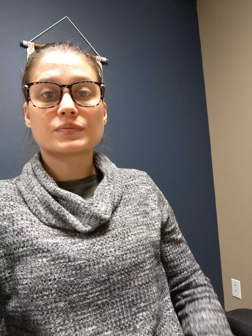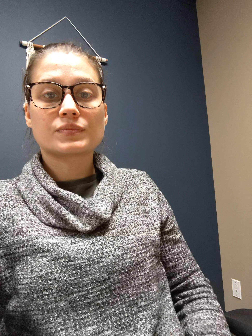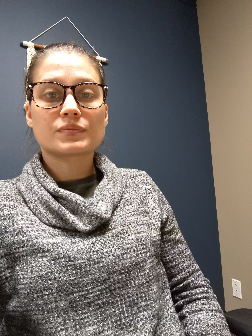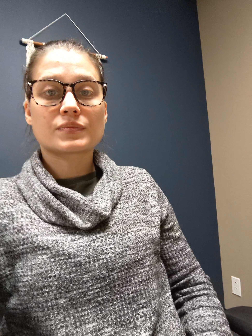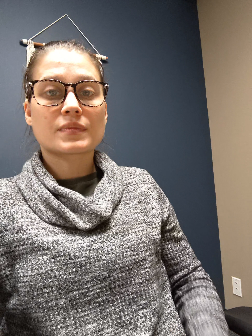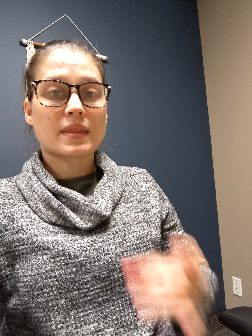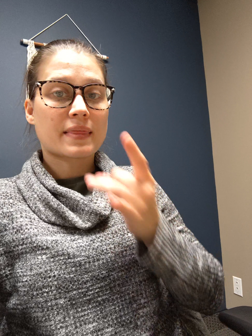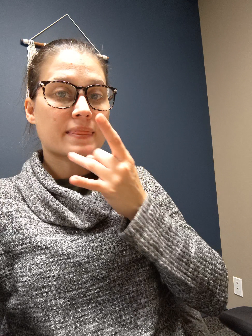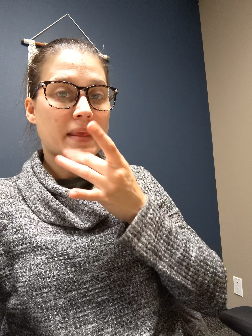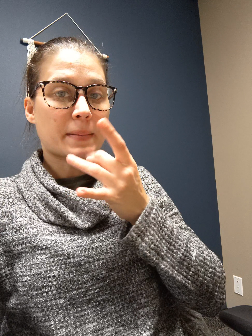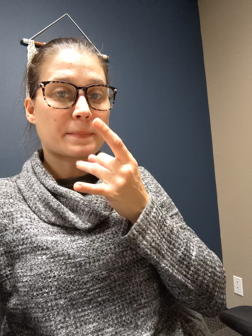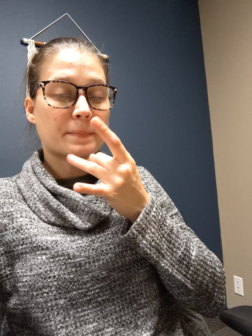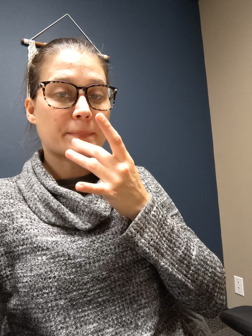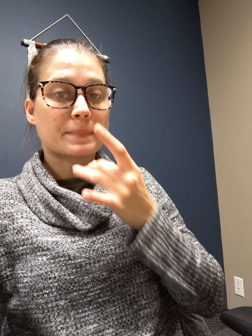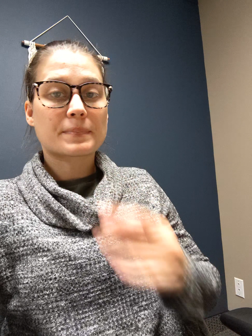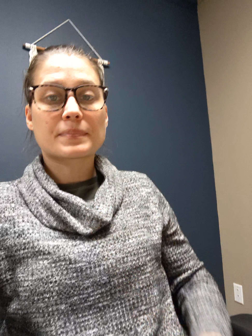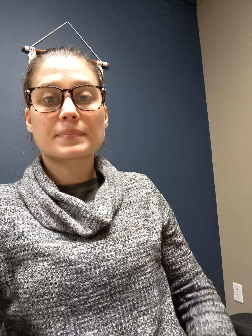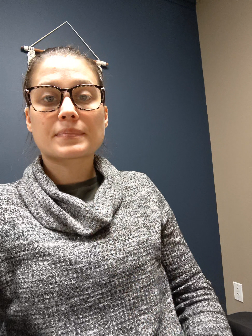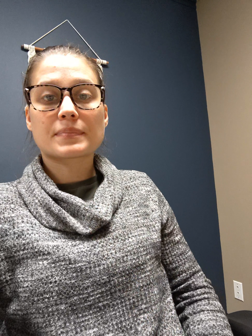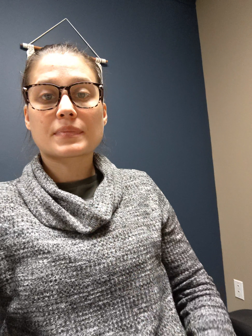lamp